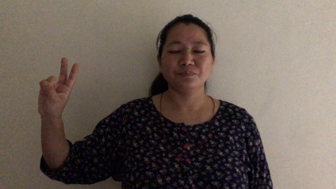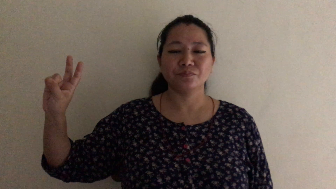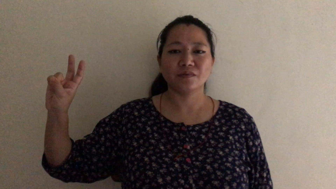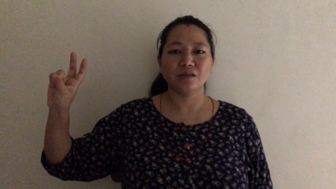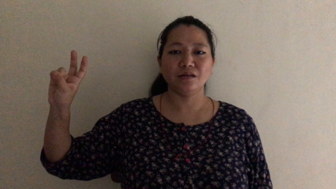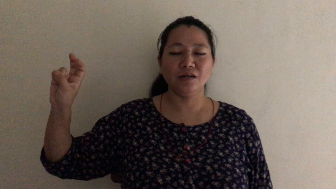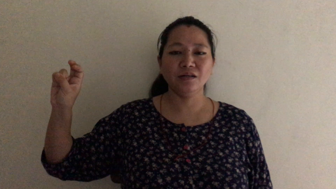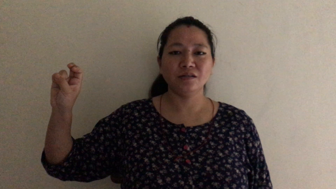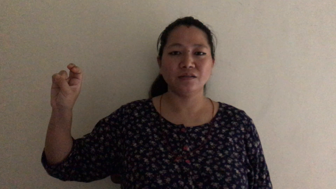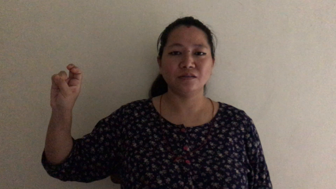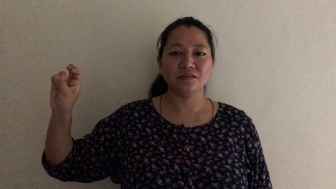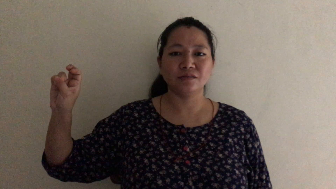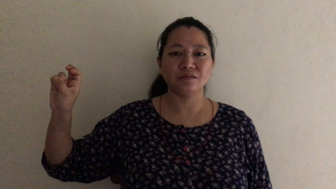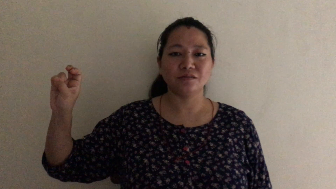अः